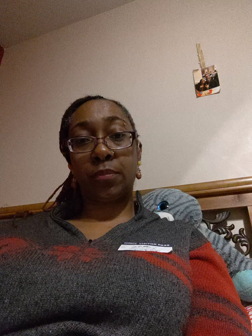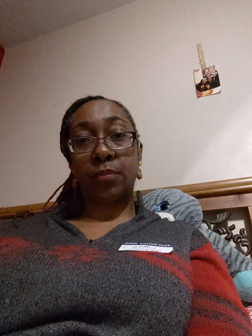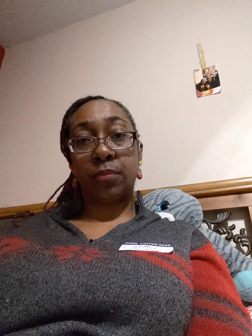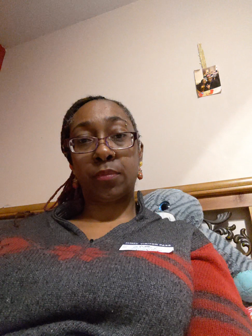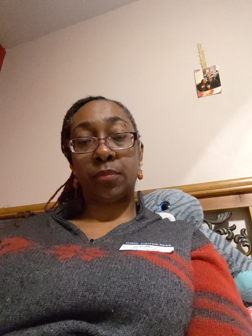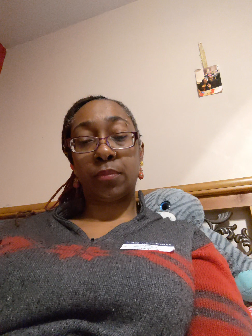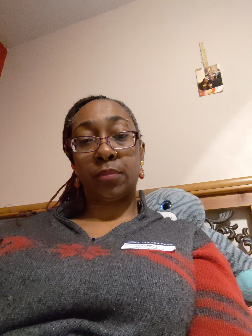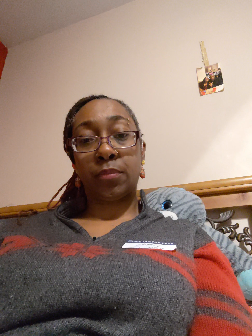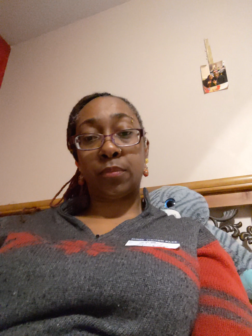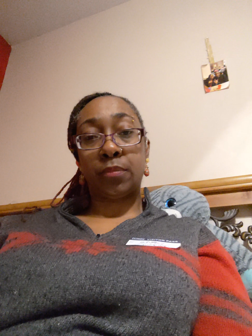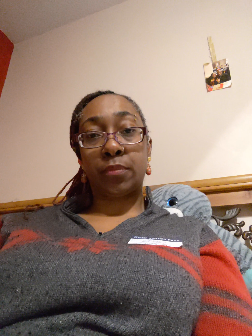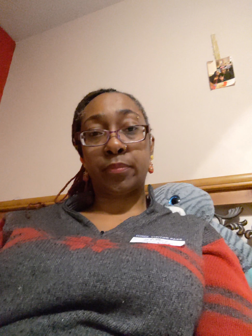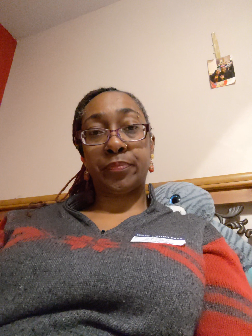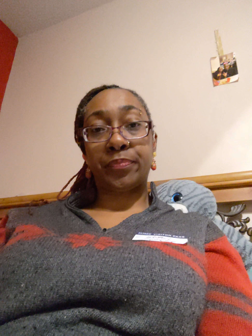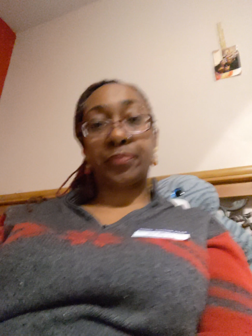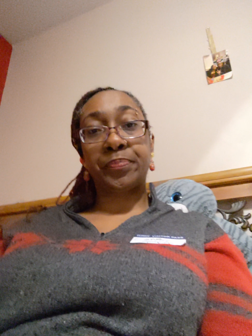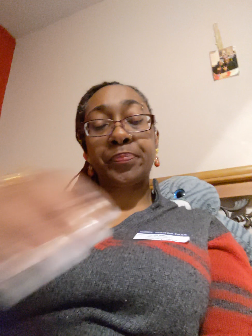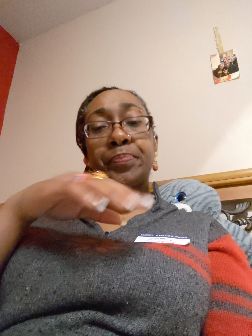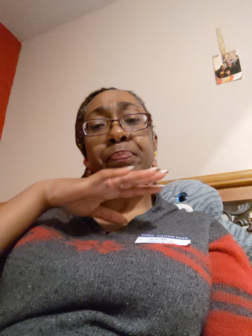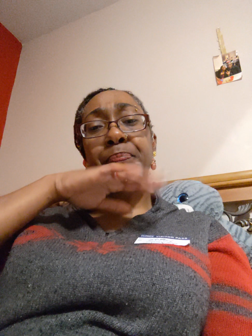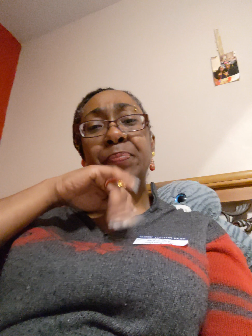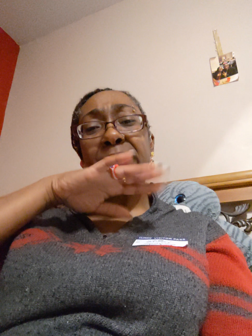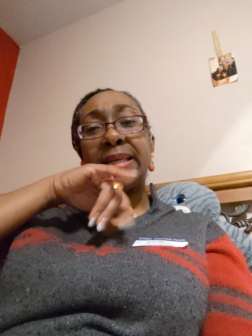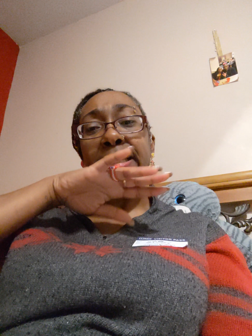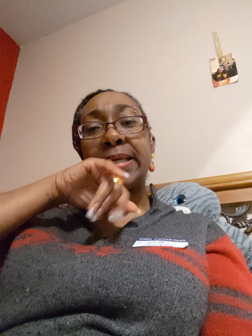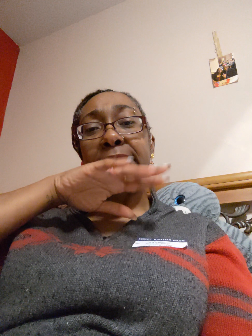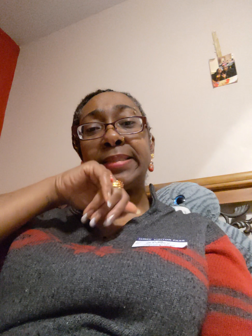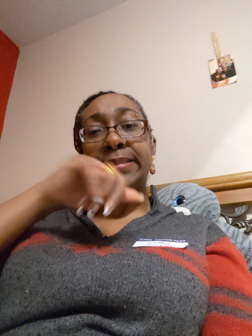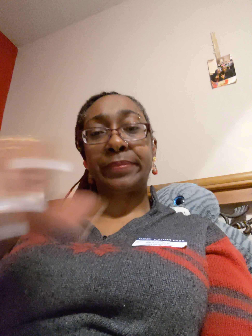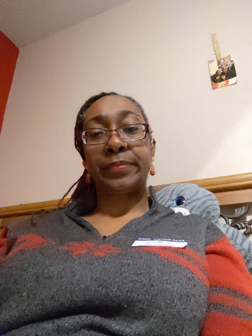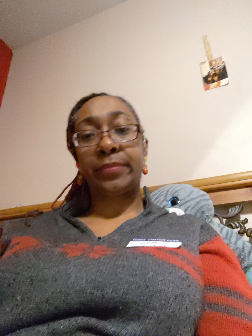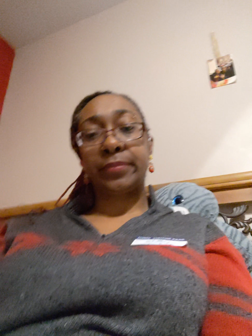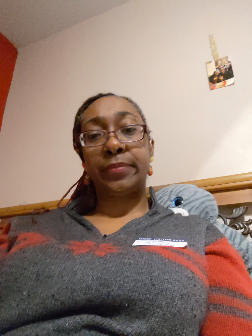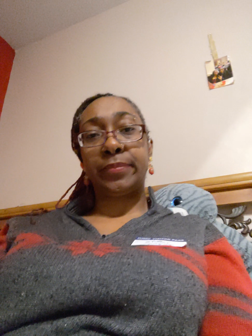pig